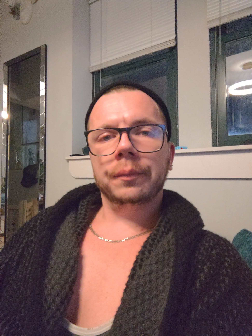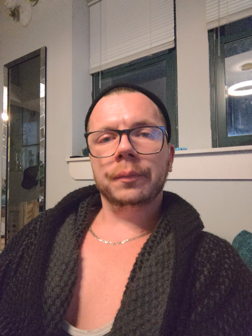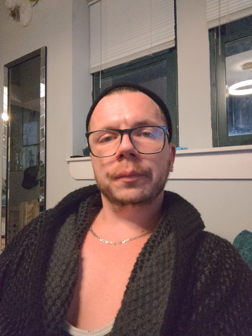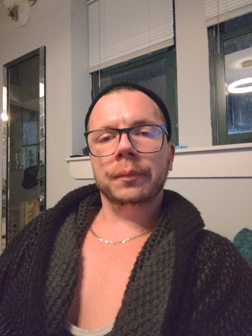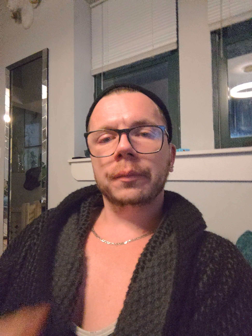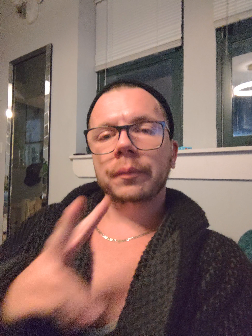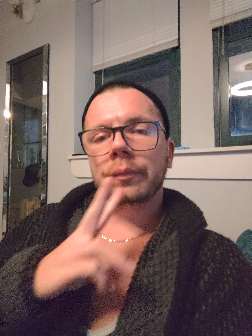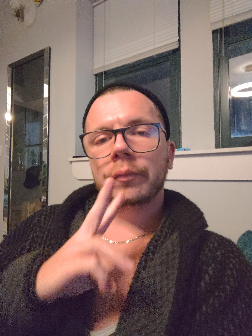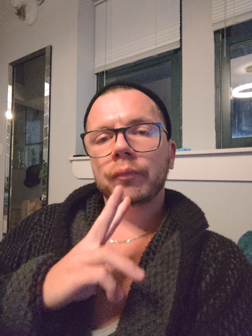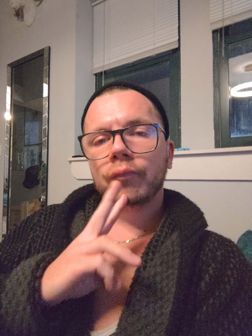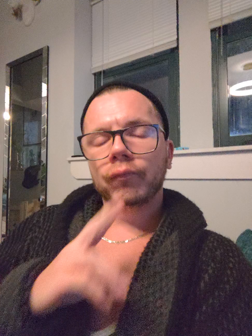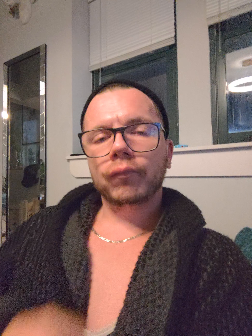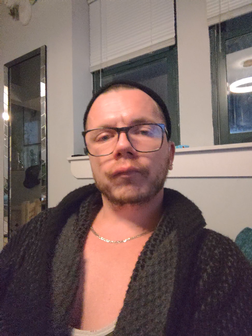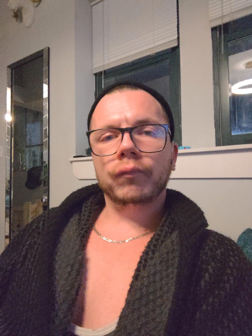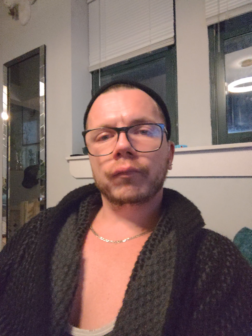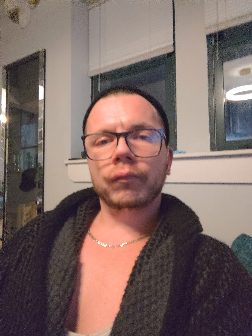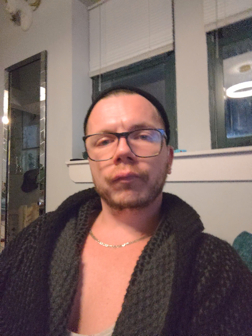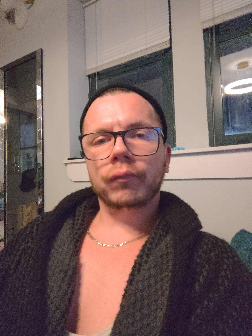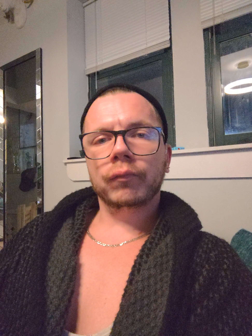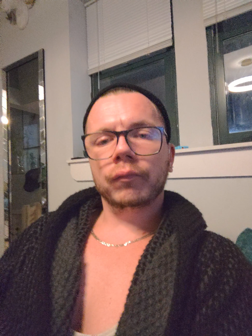water